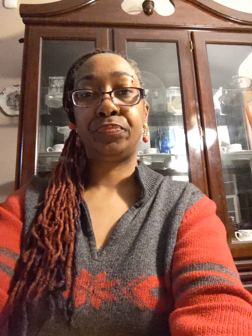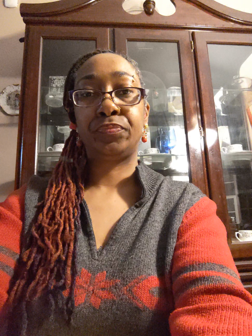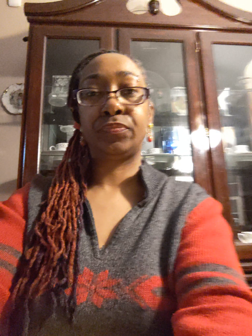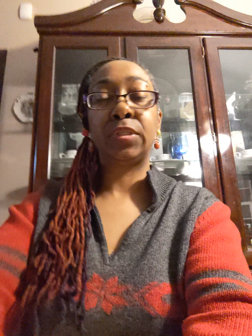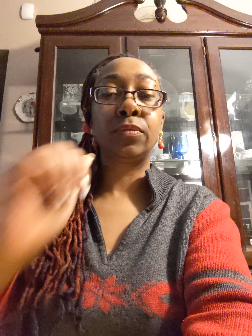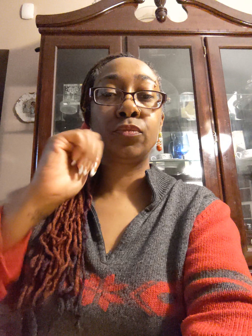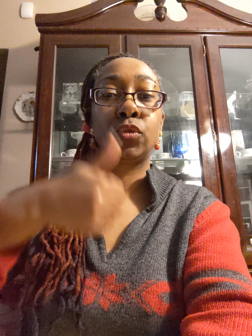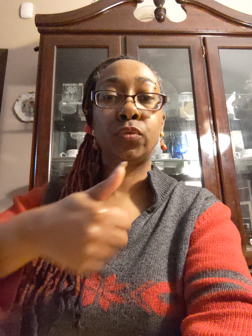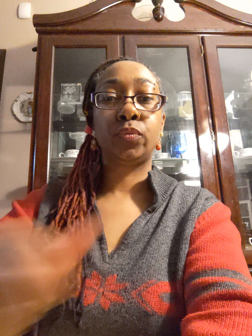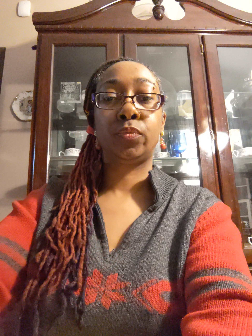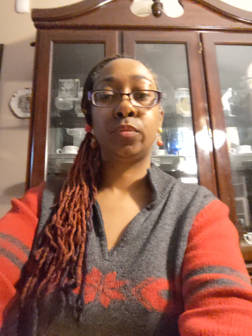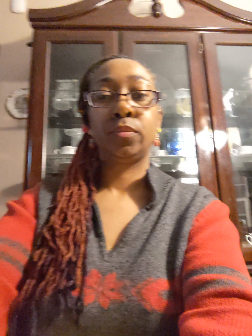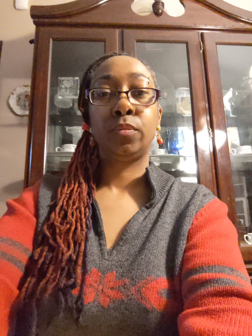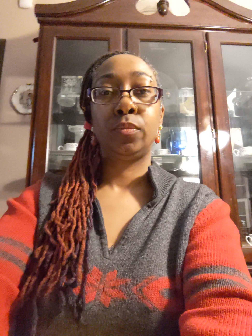tomorrow